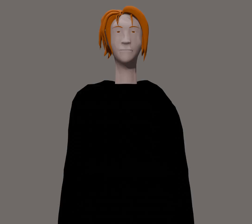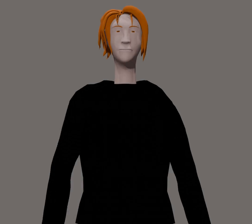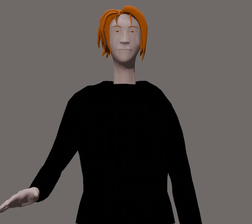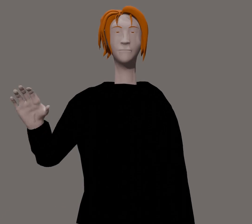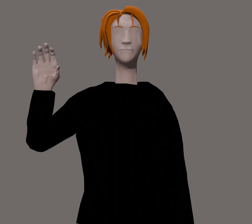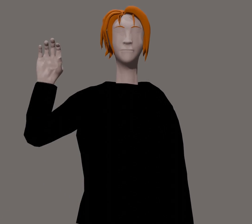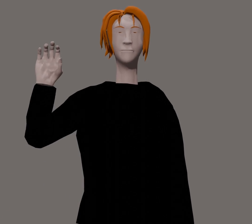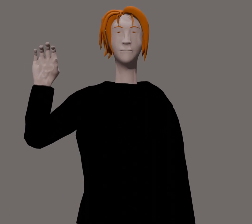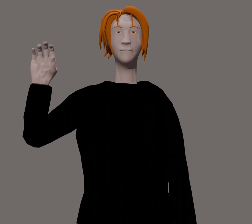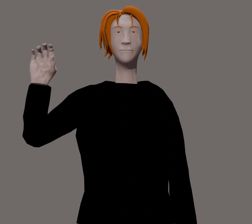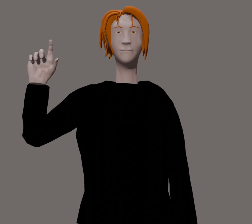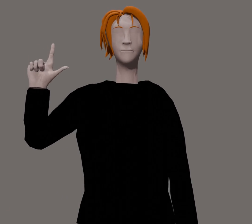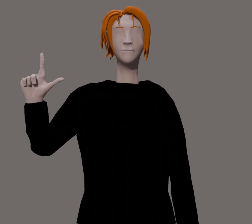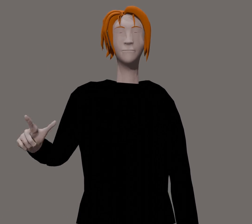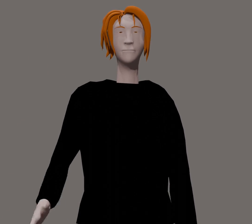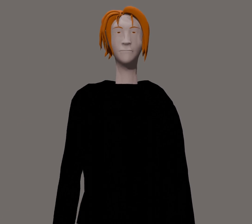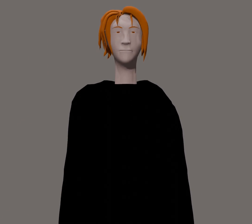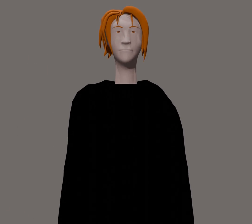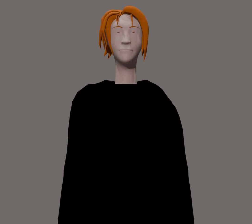Classifier